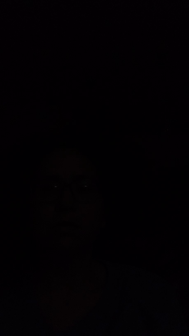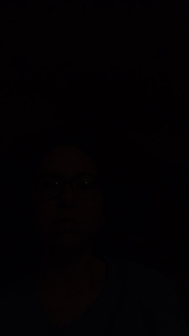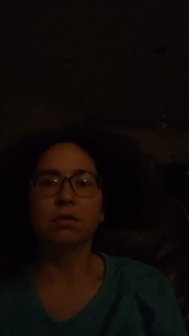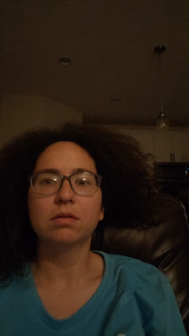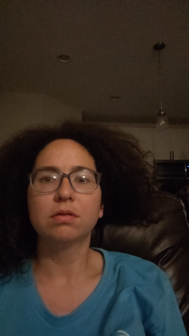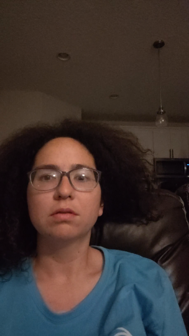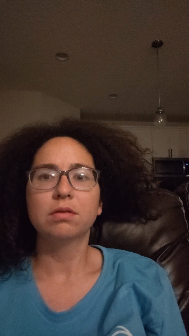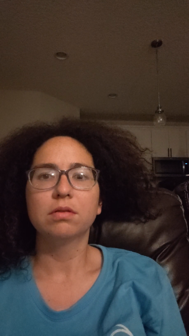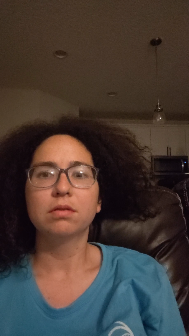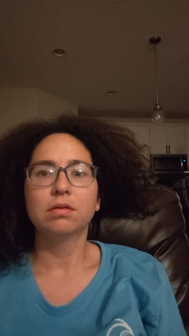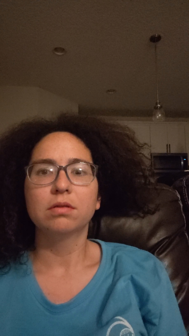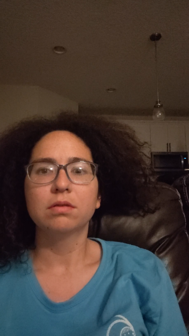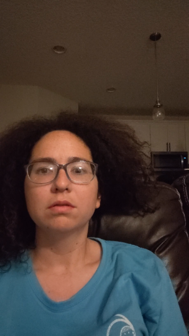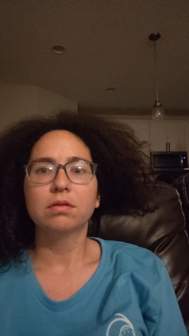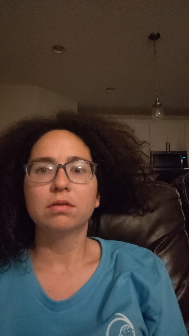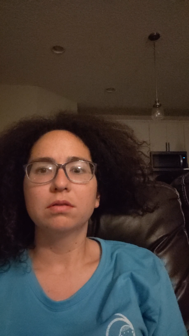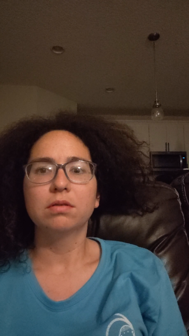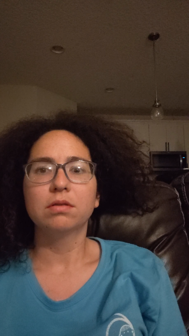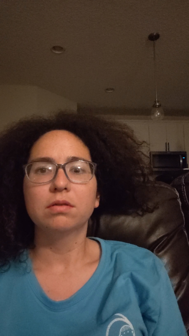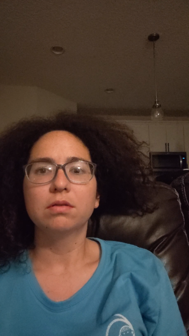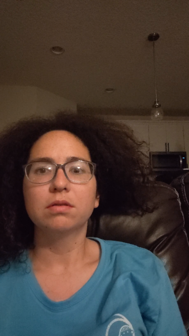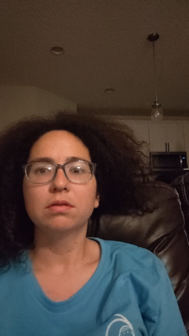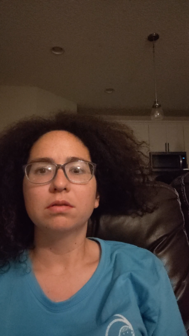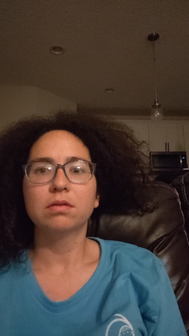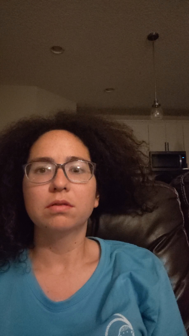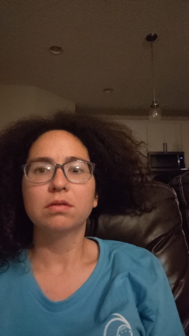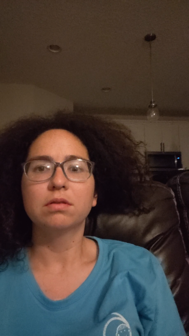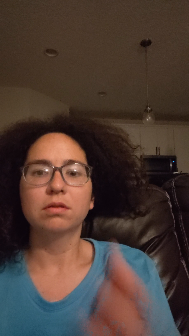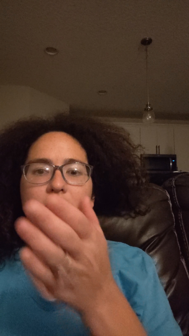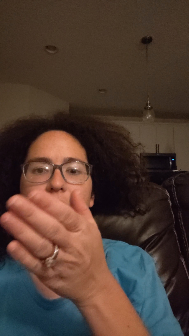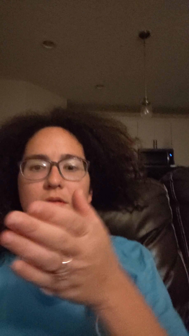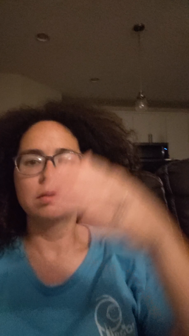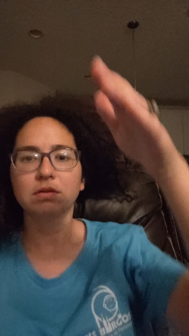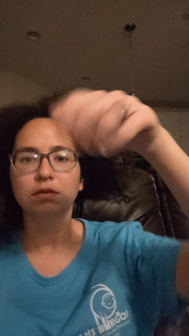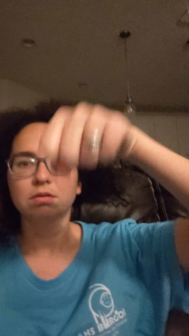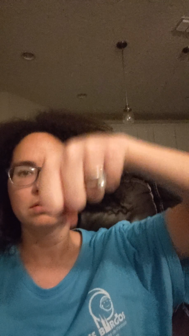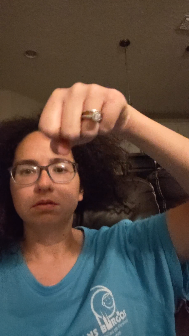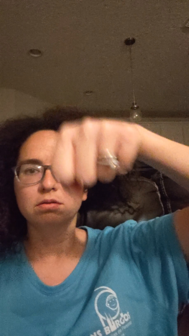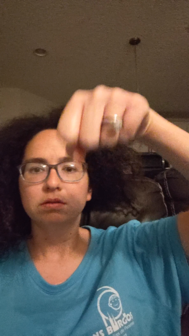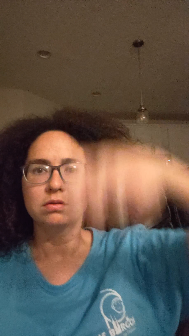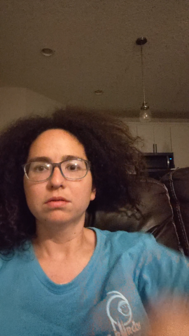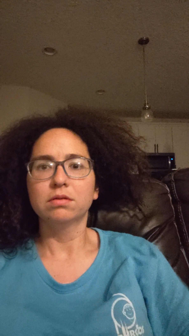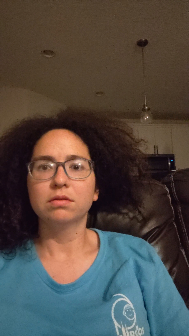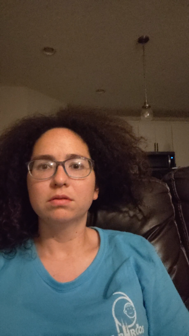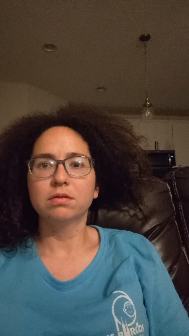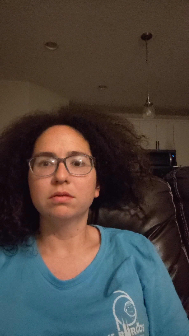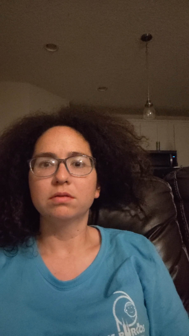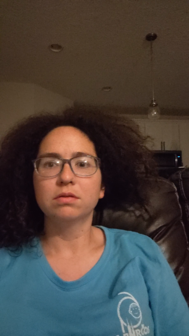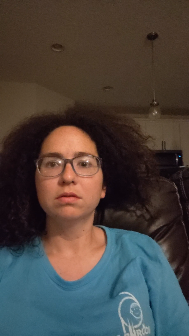basket